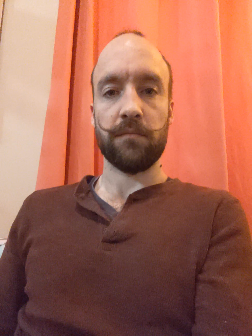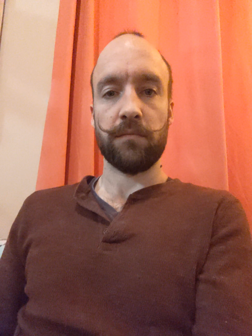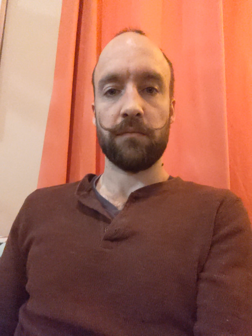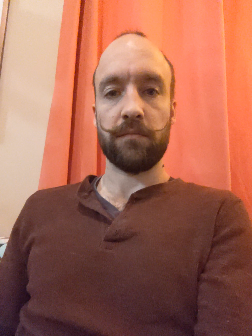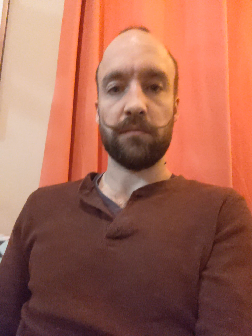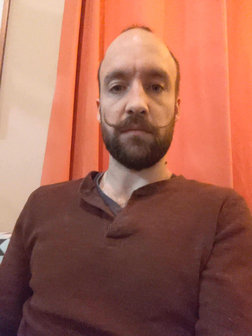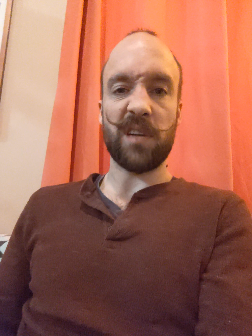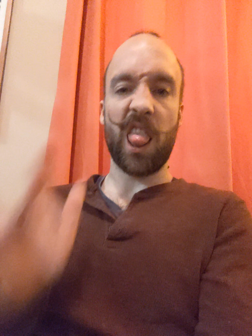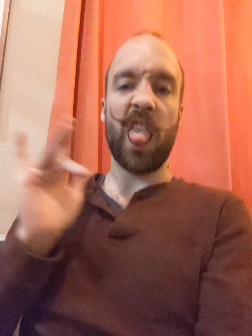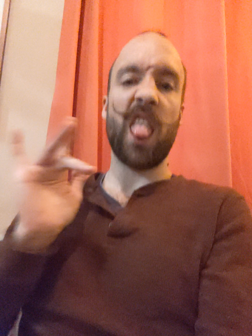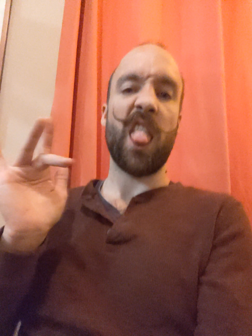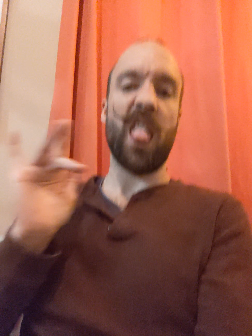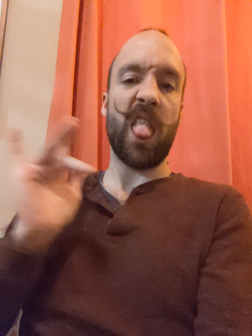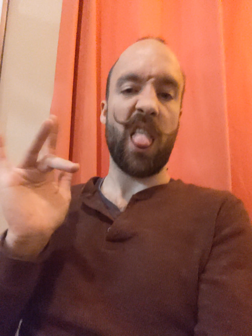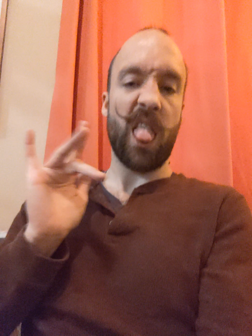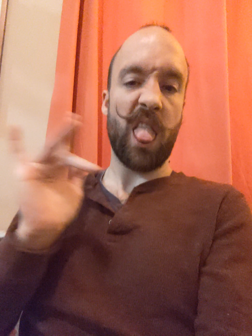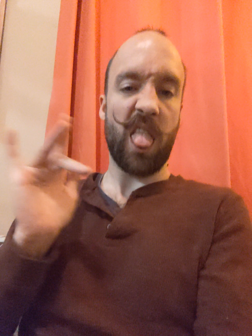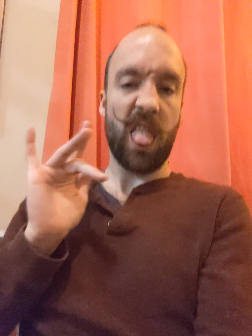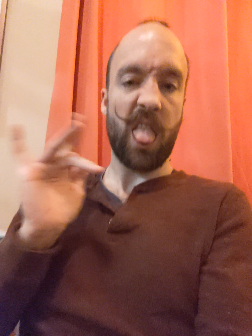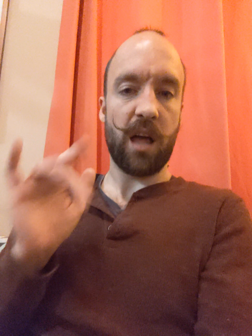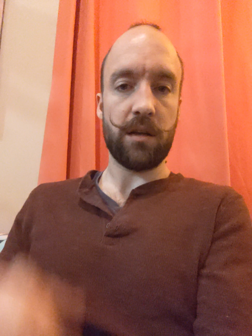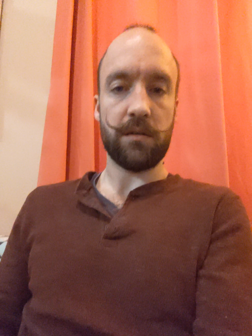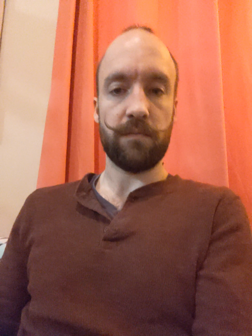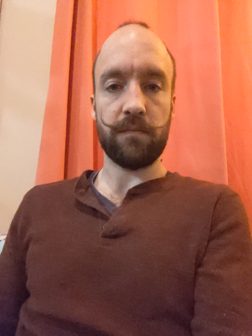yucky